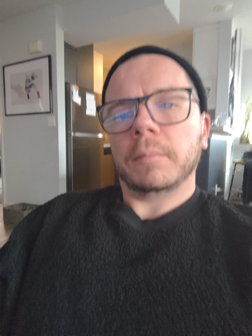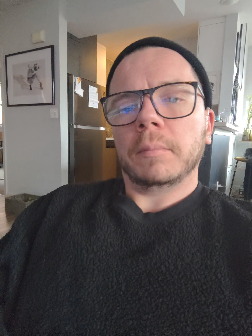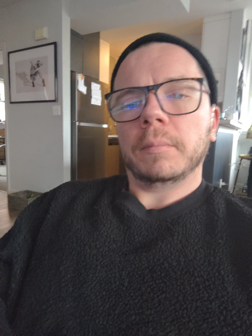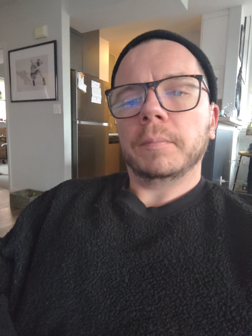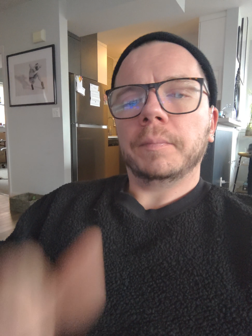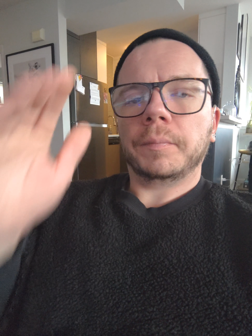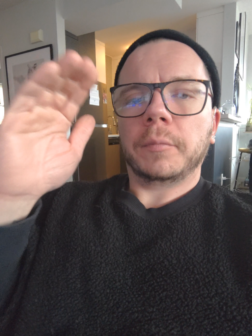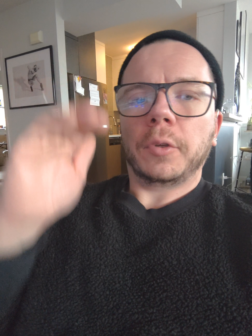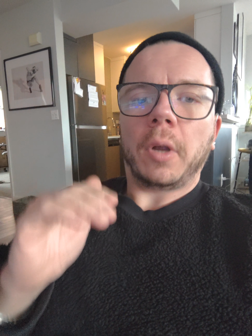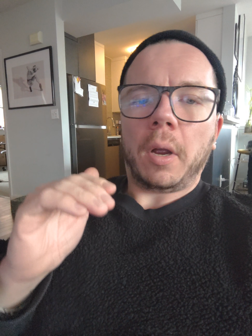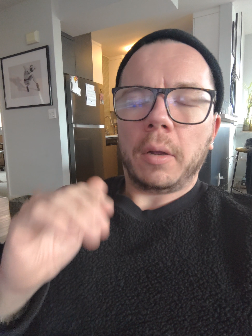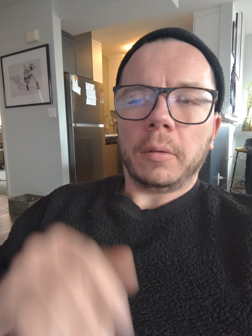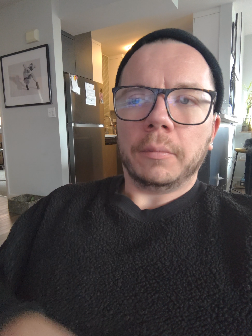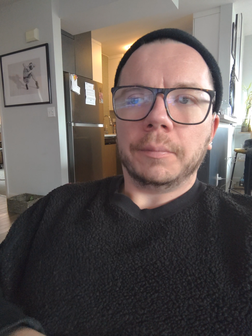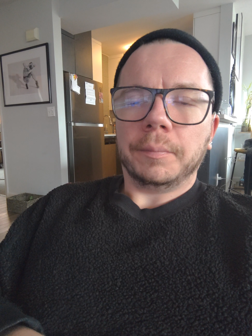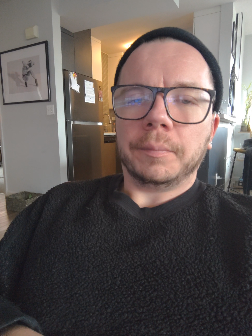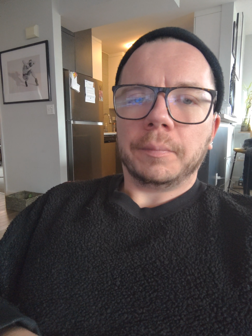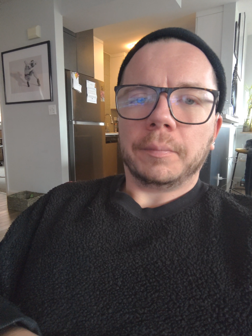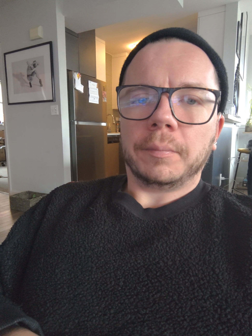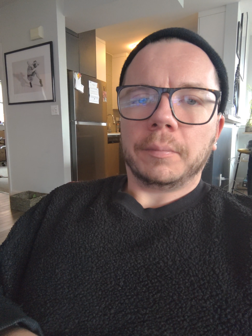child